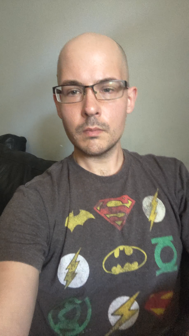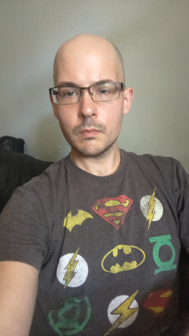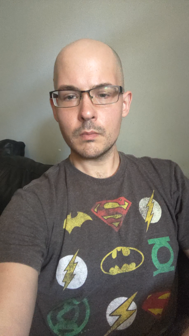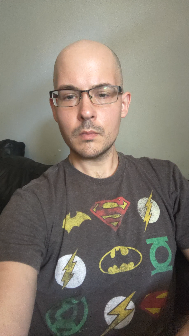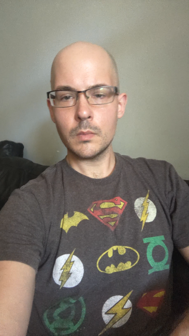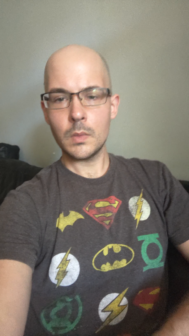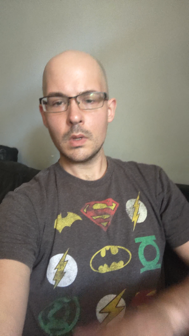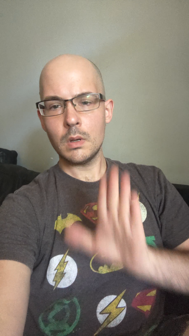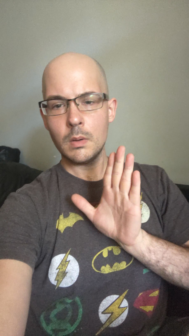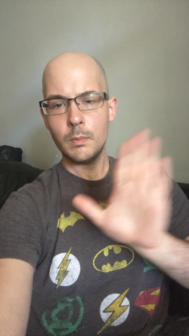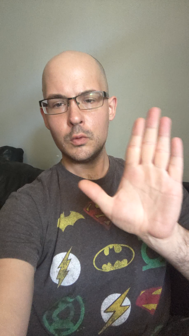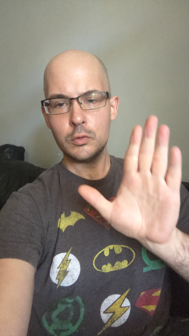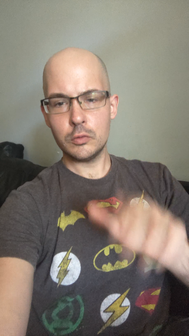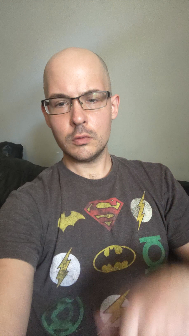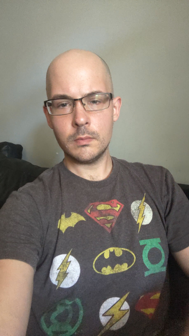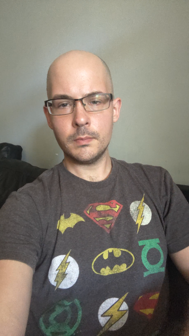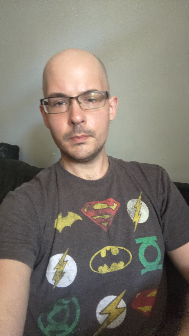push